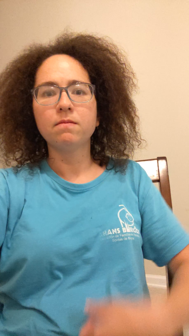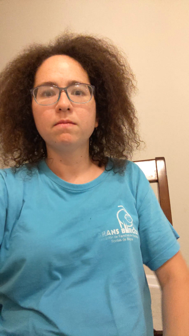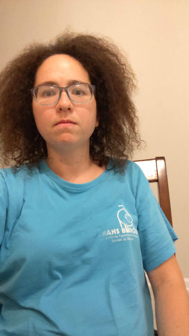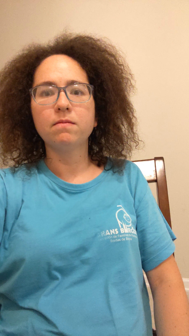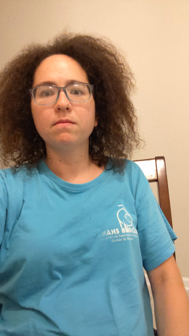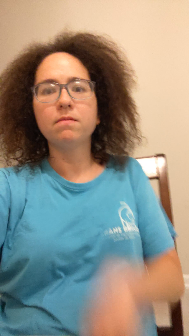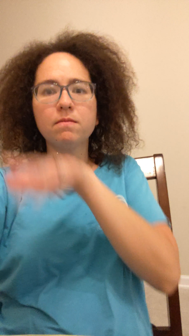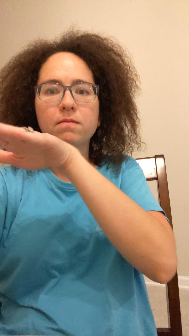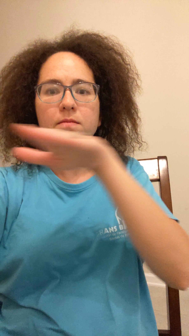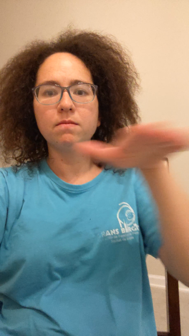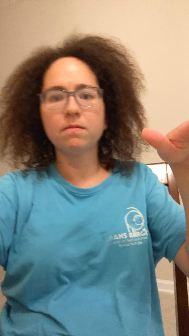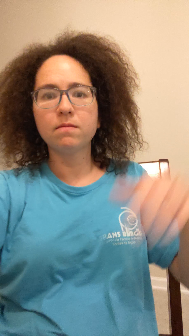nice